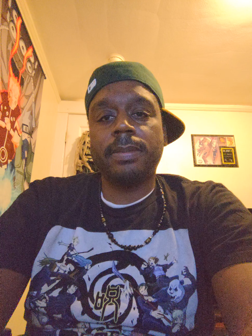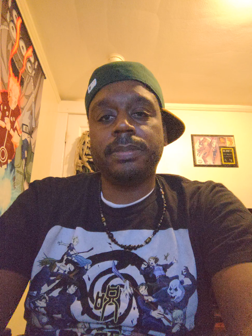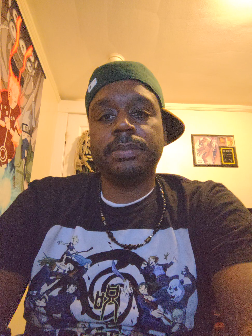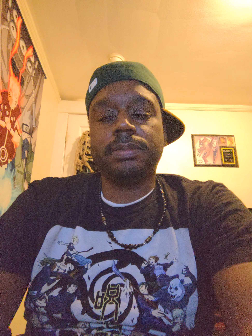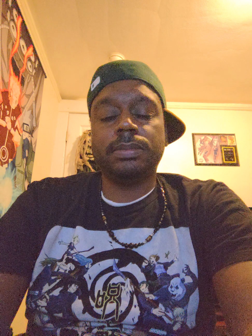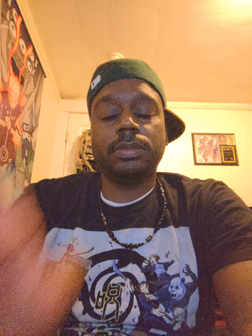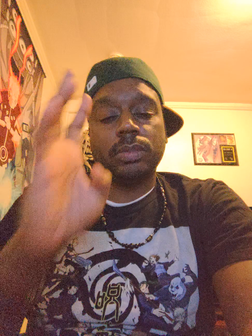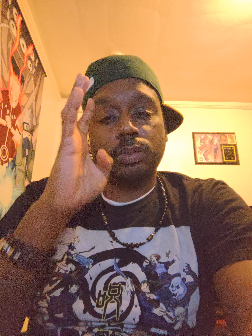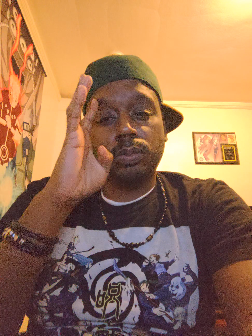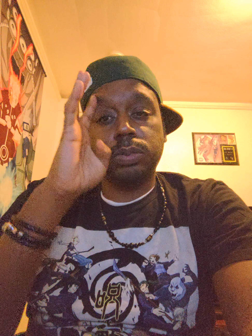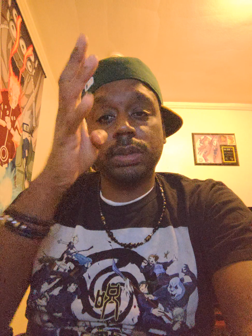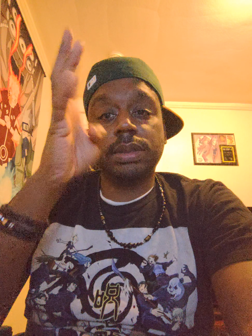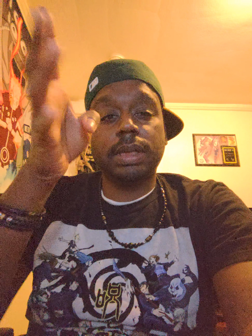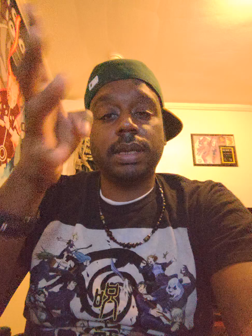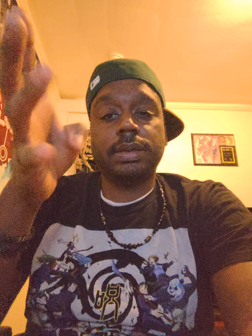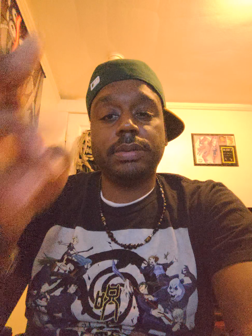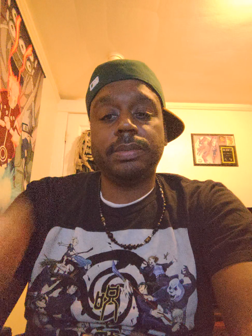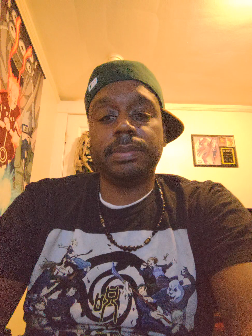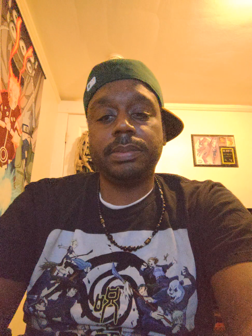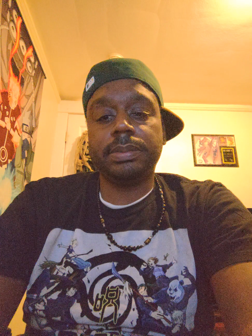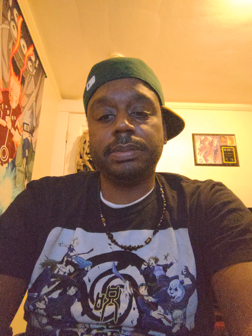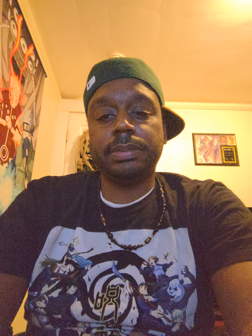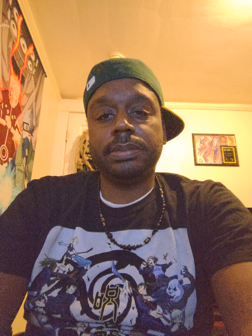pretend